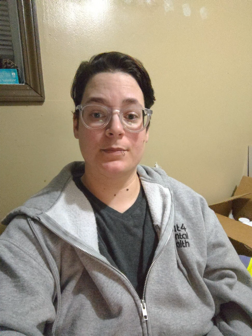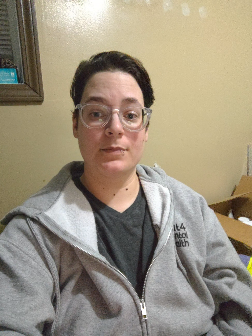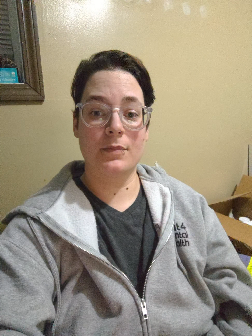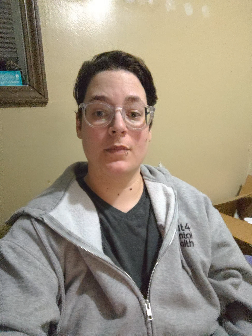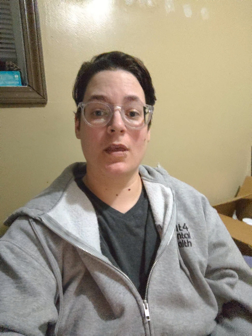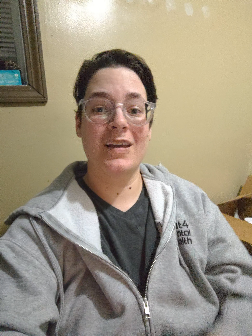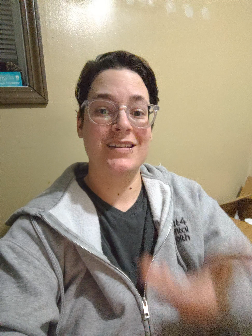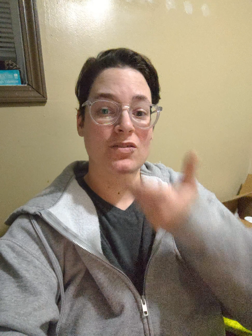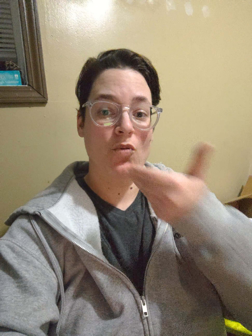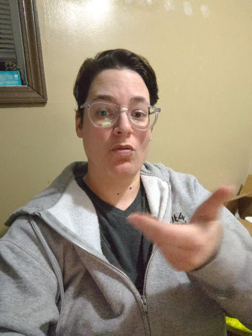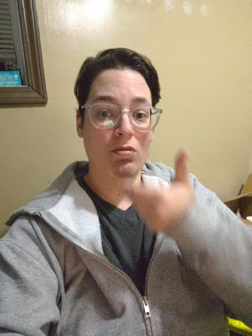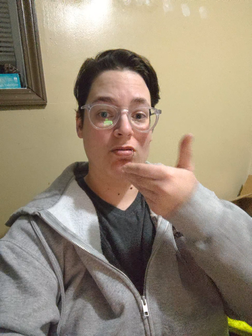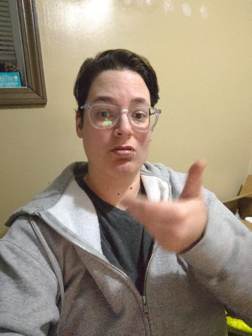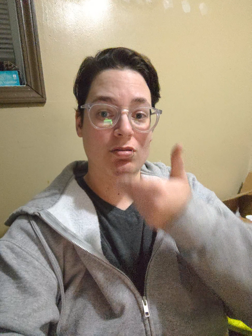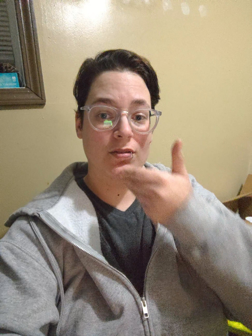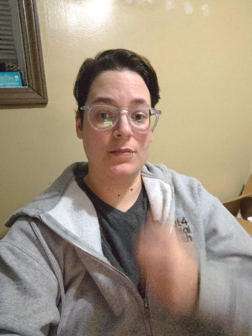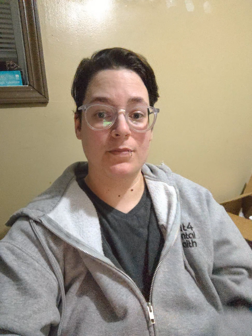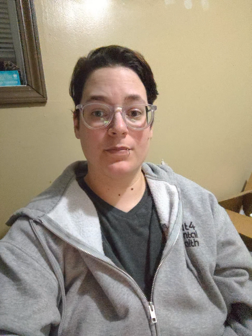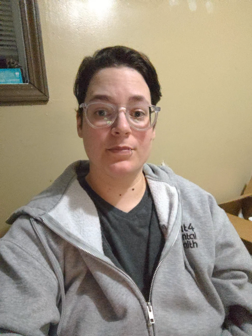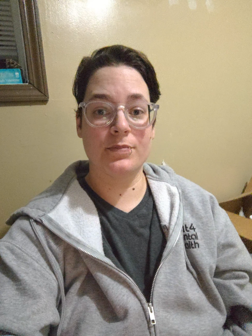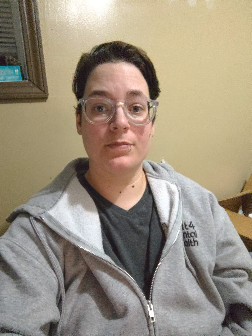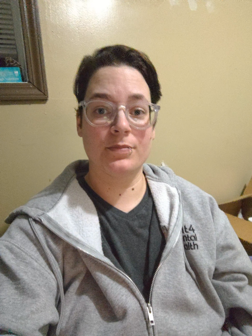cereal